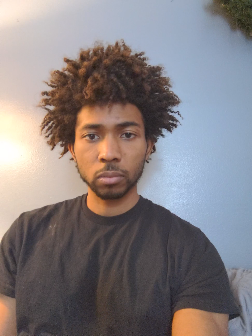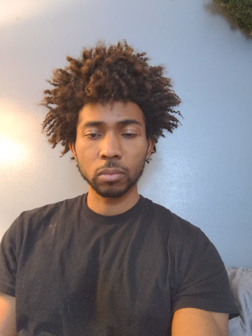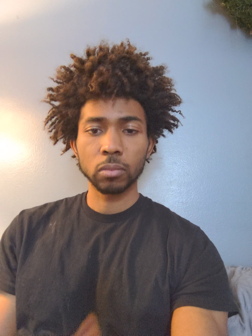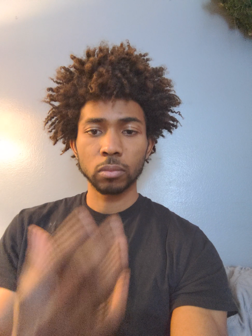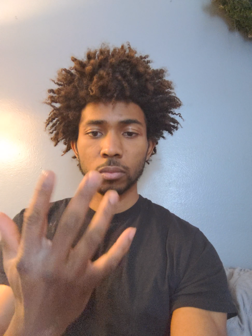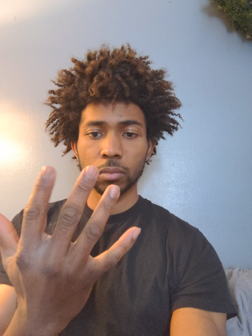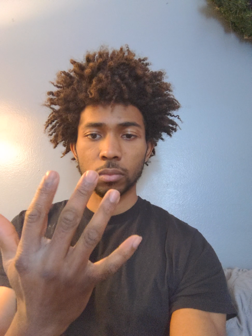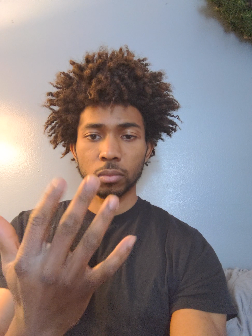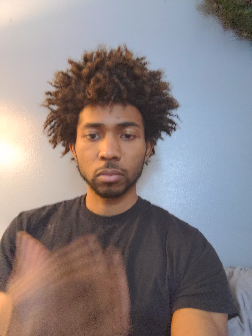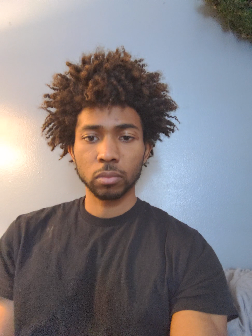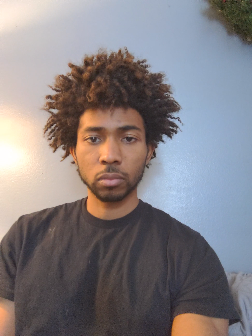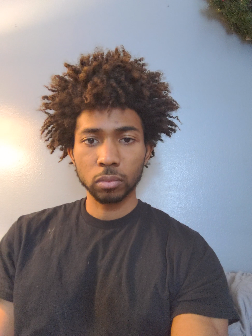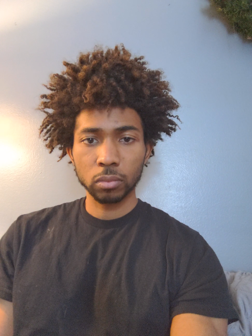finger